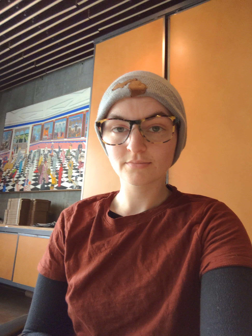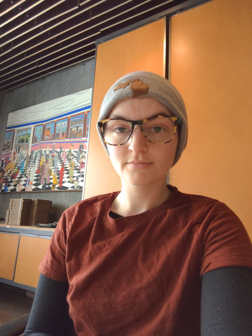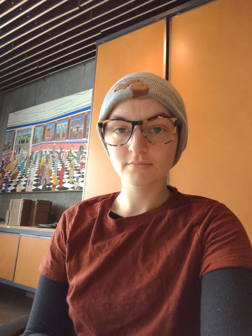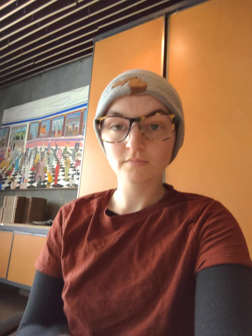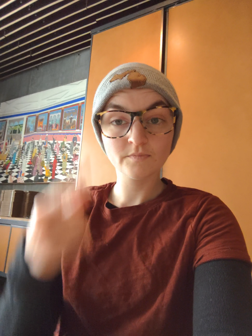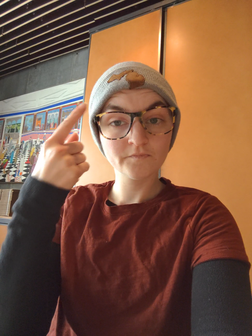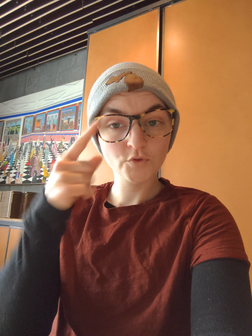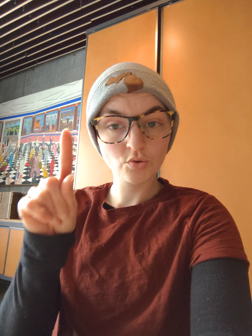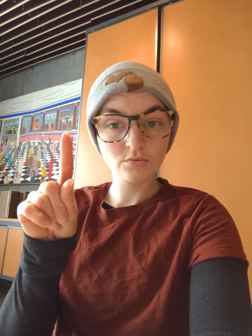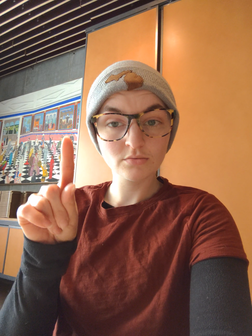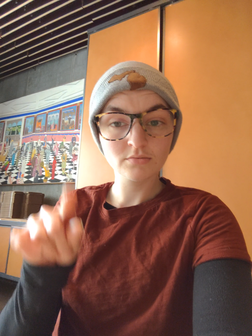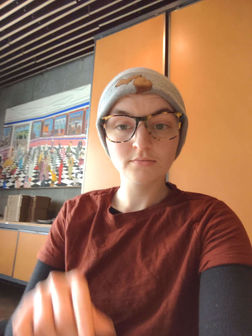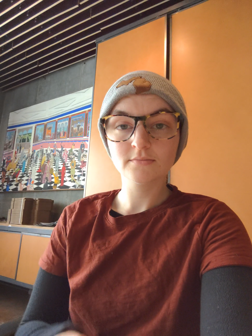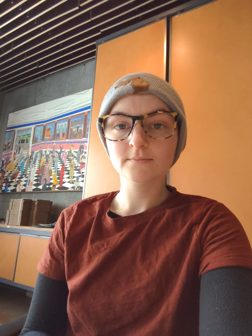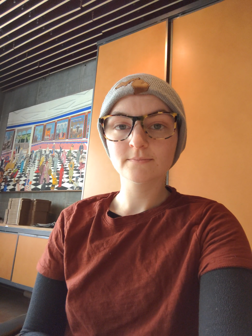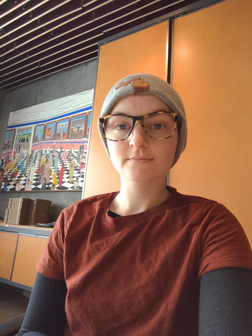for